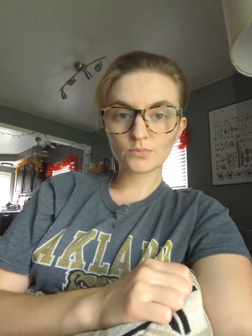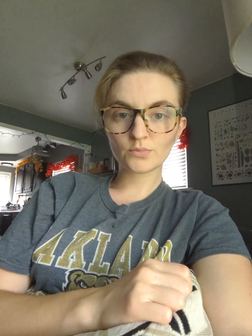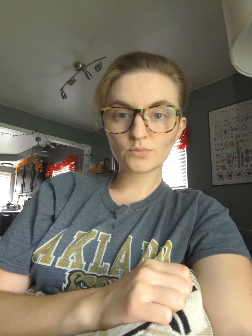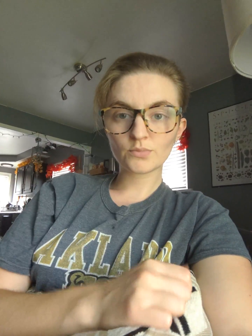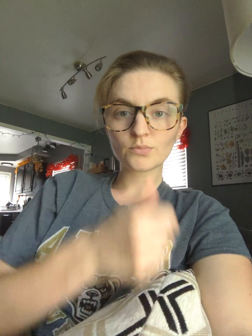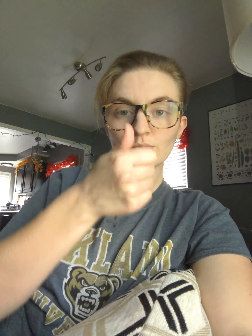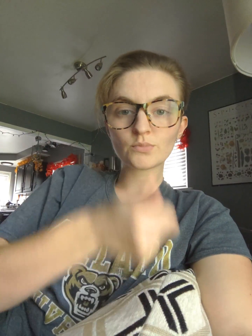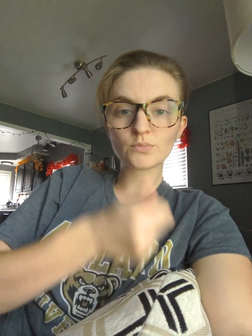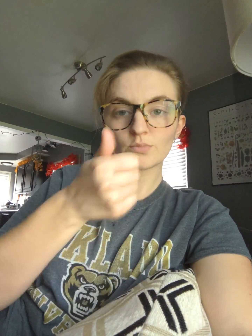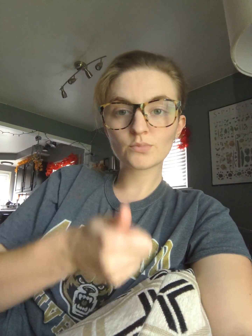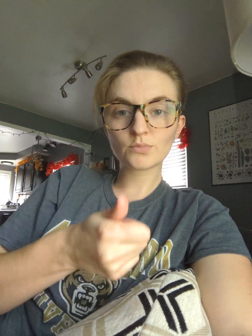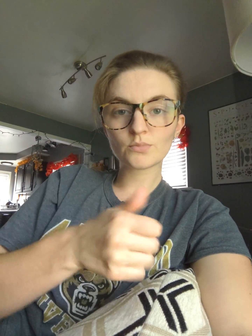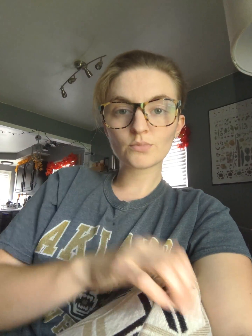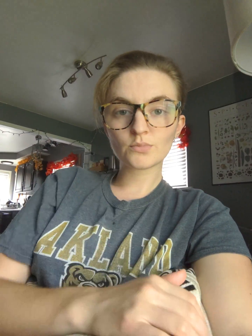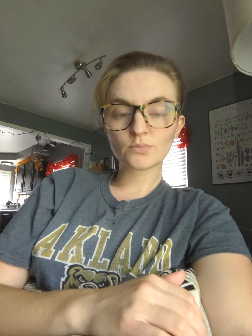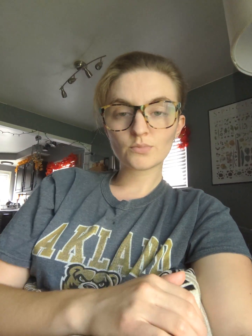each